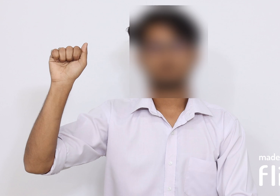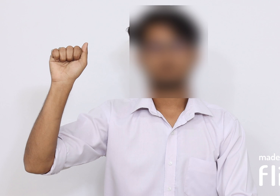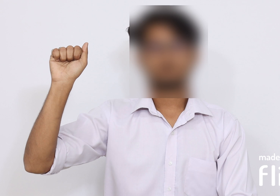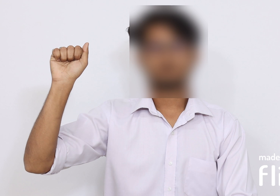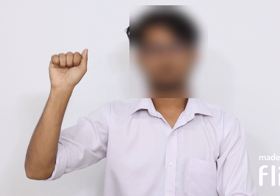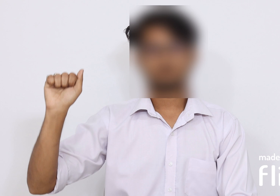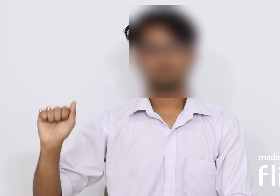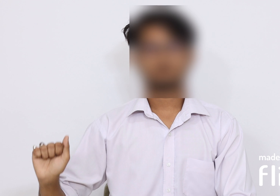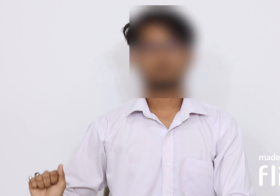آ